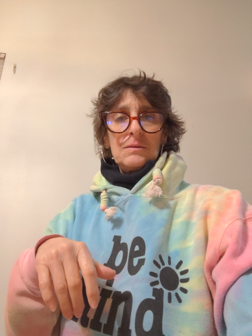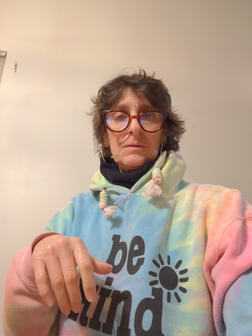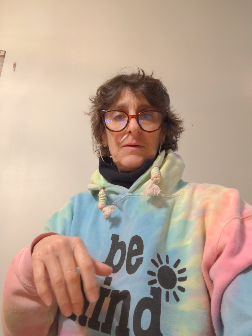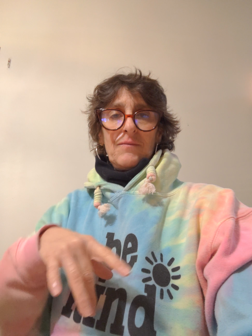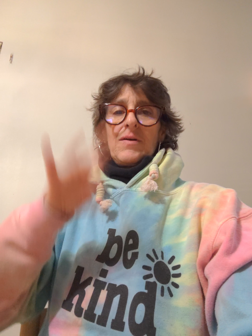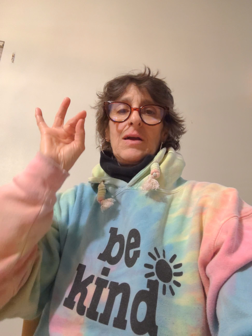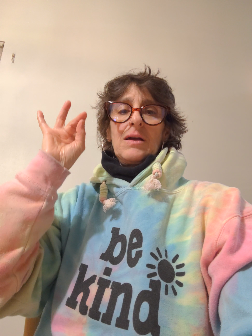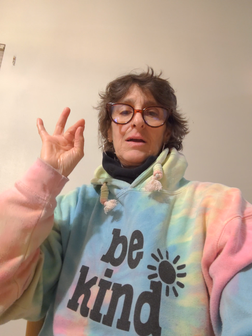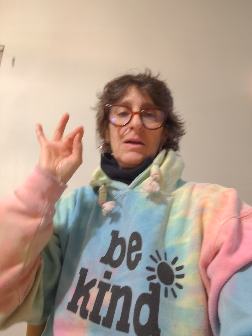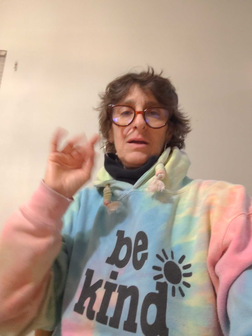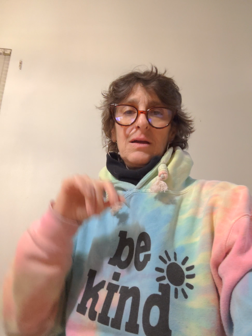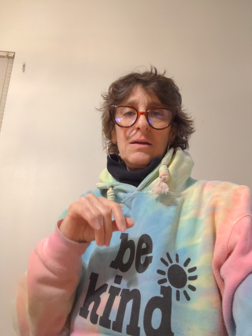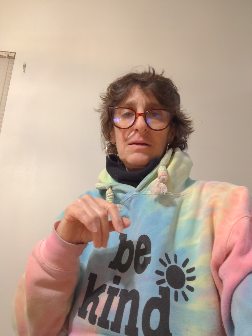find